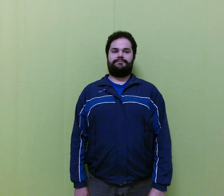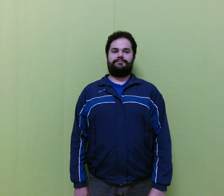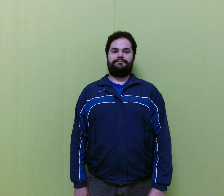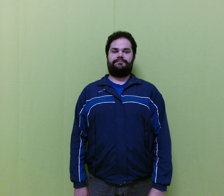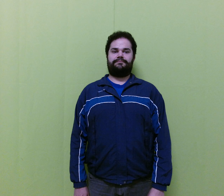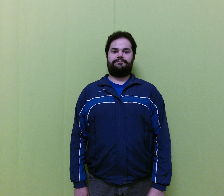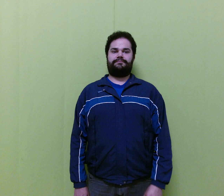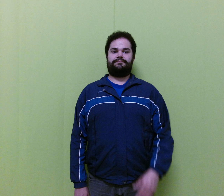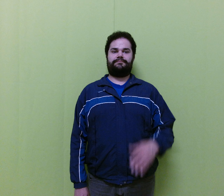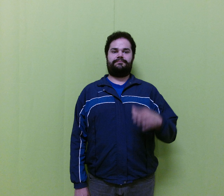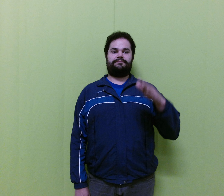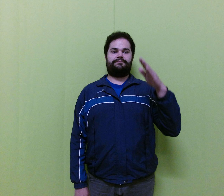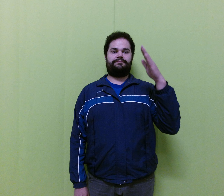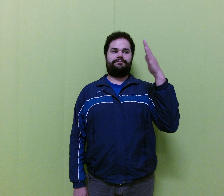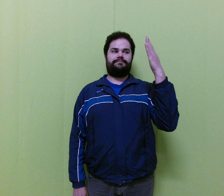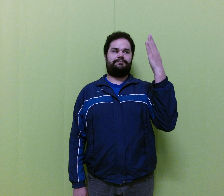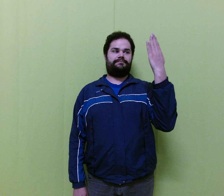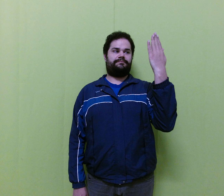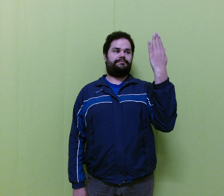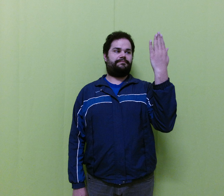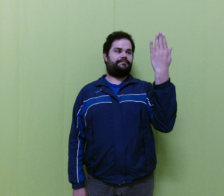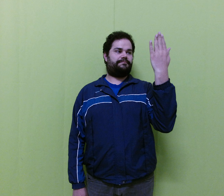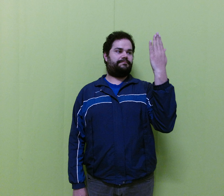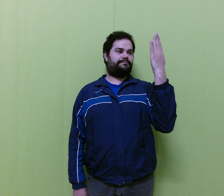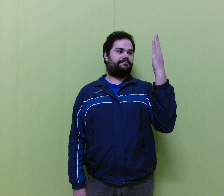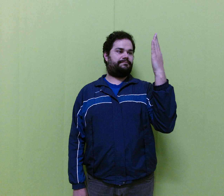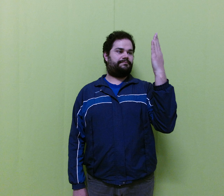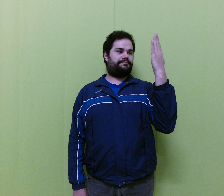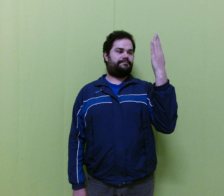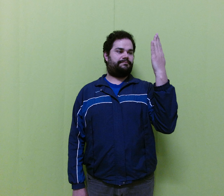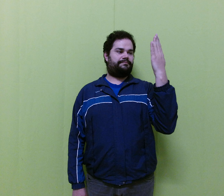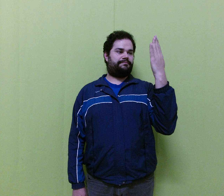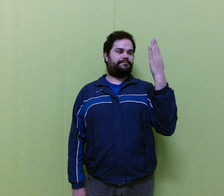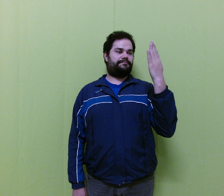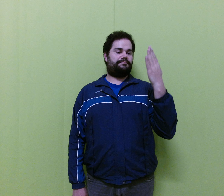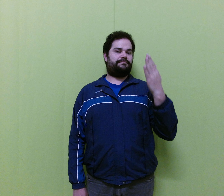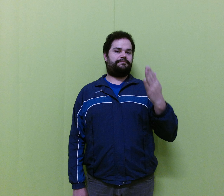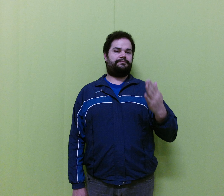espelho